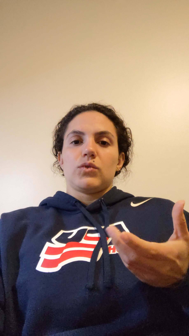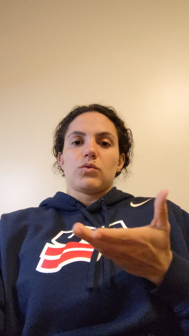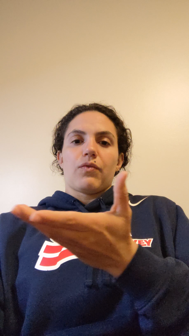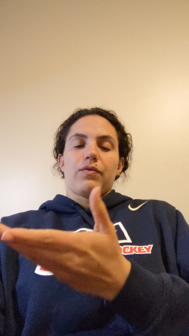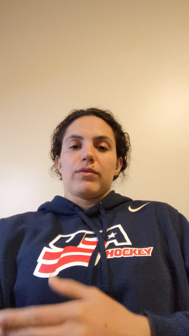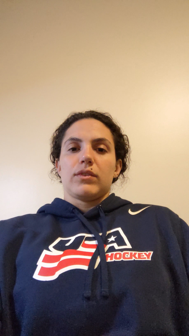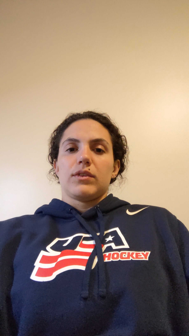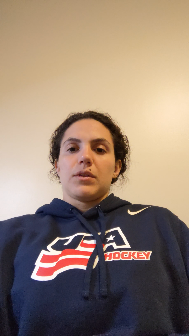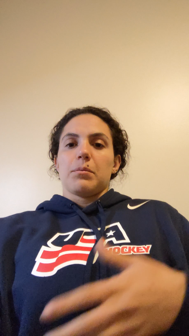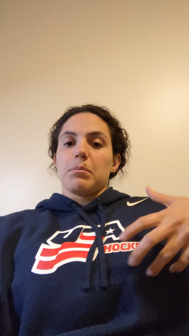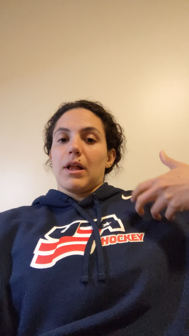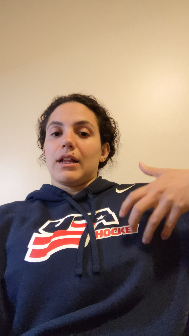monkey